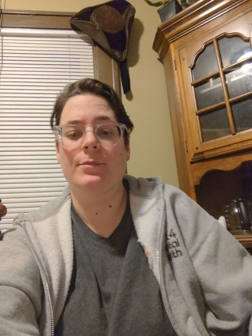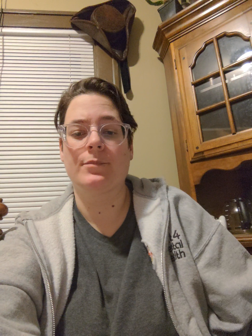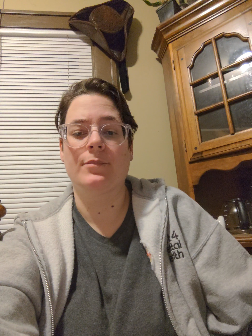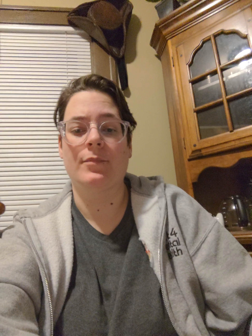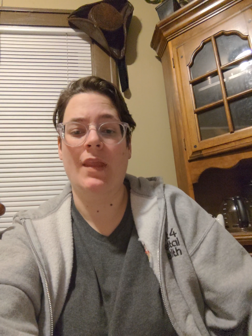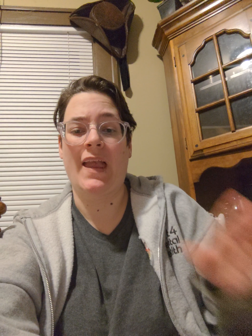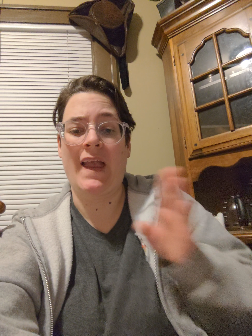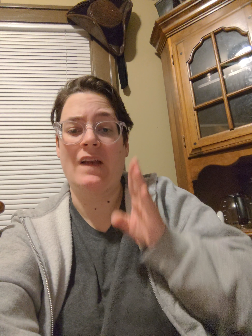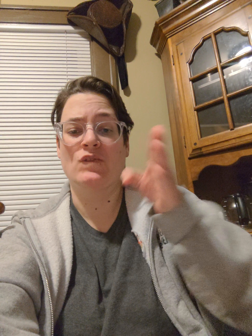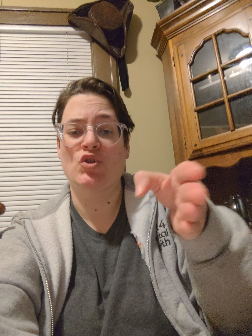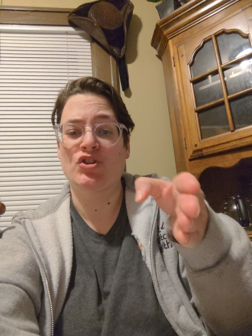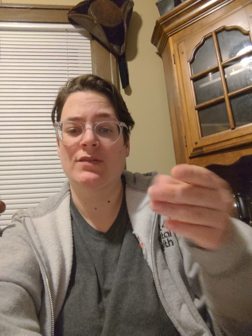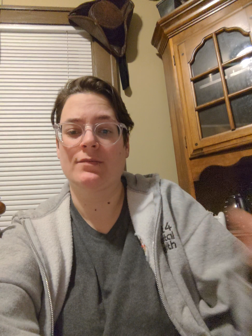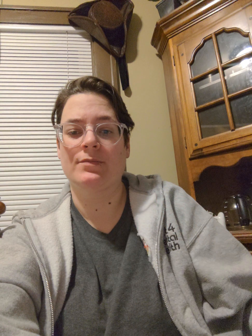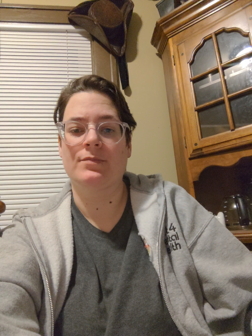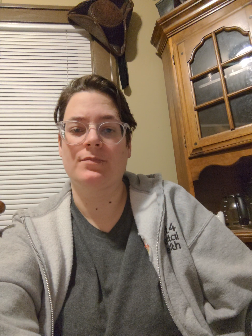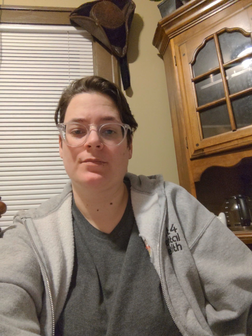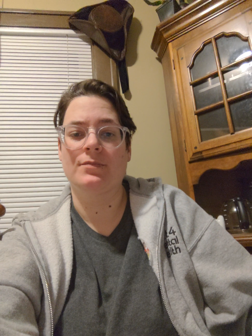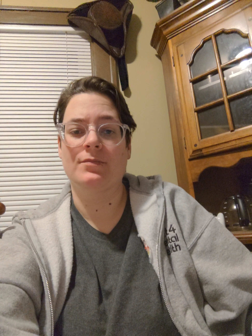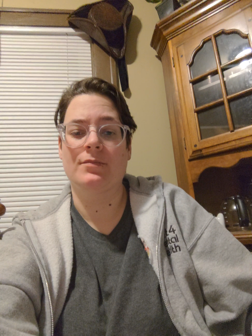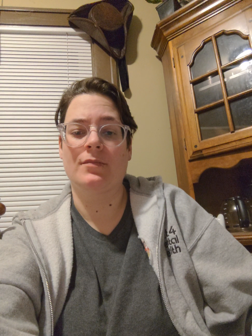after